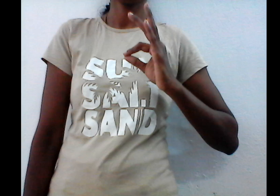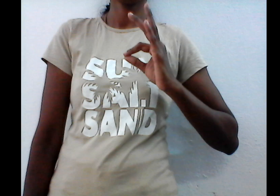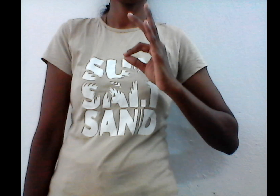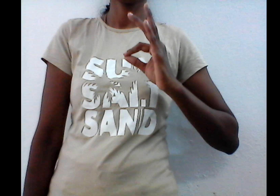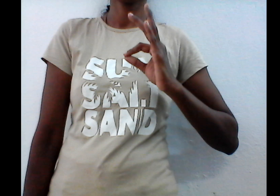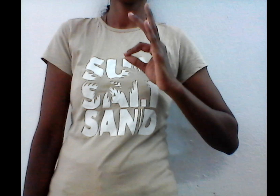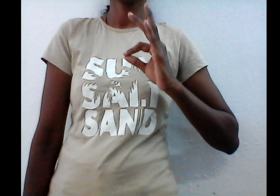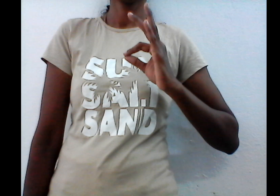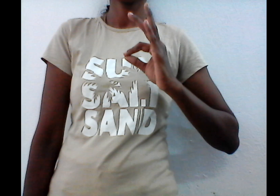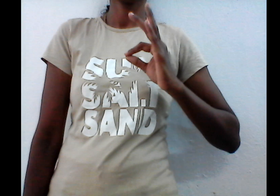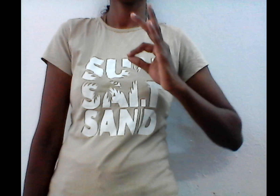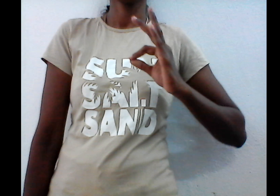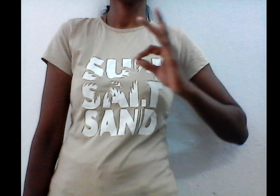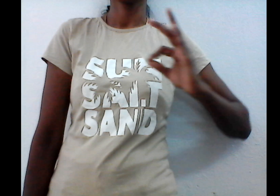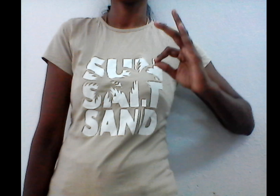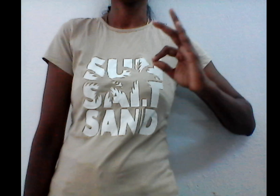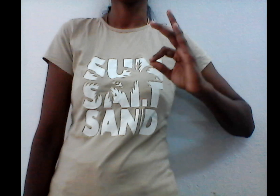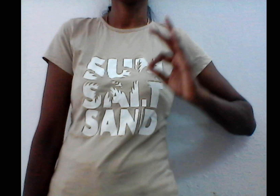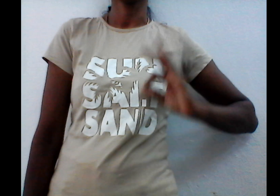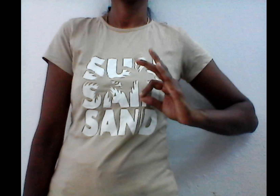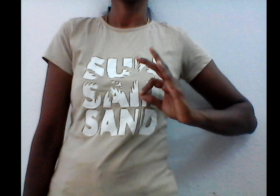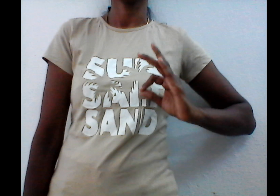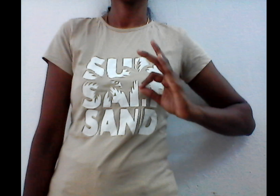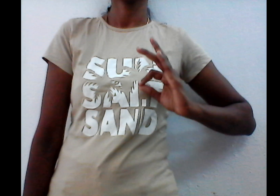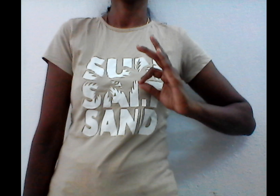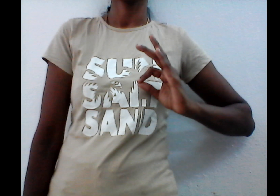ഔ